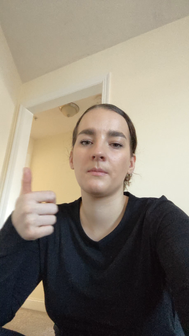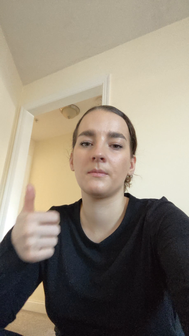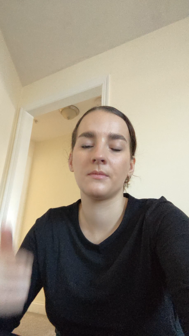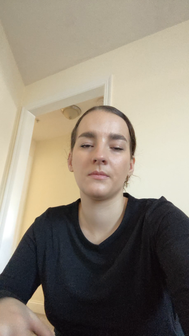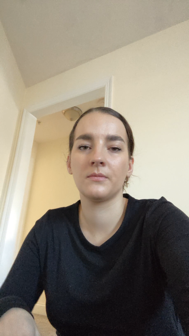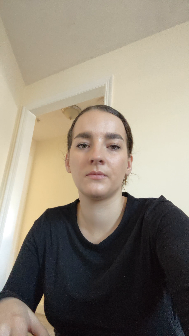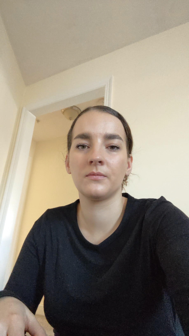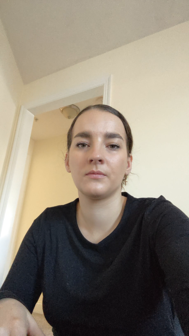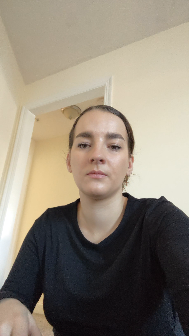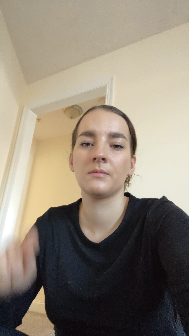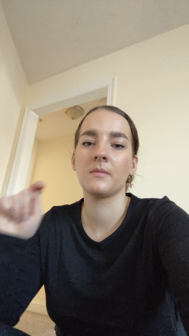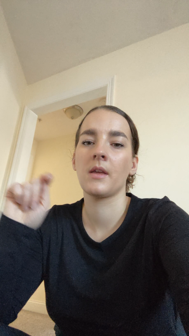bathroom